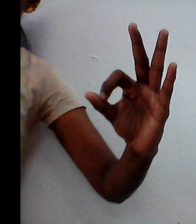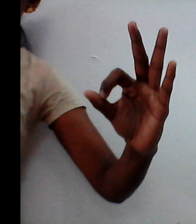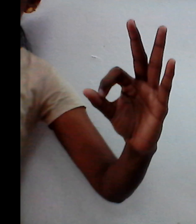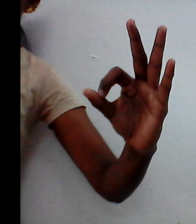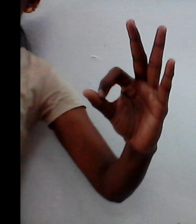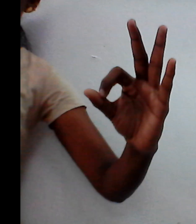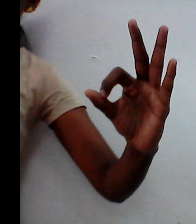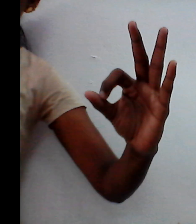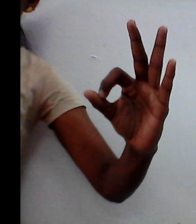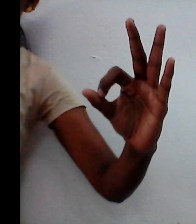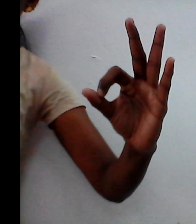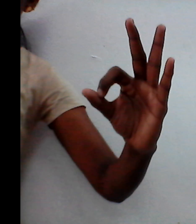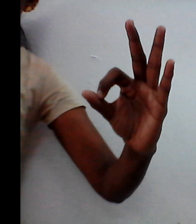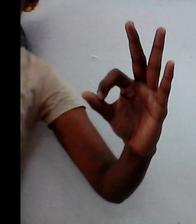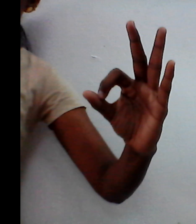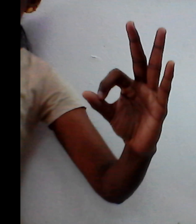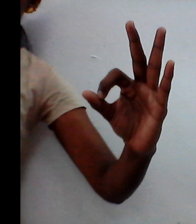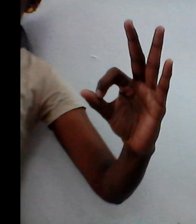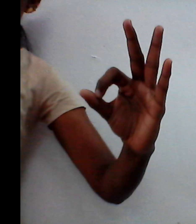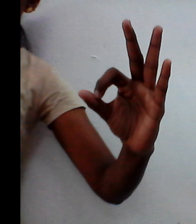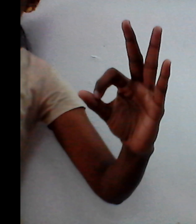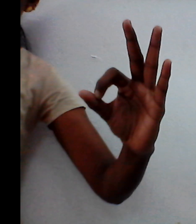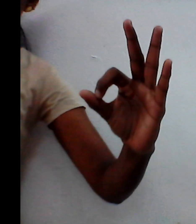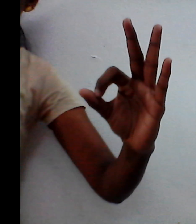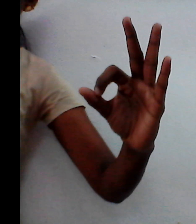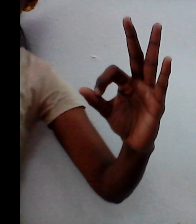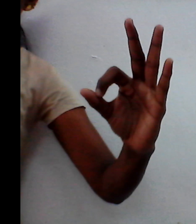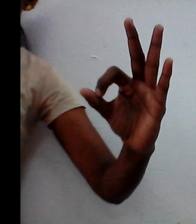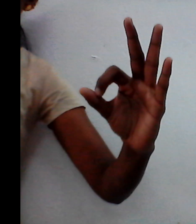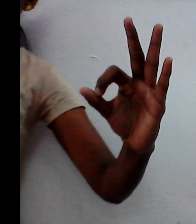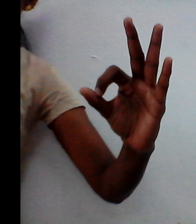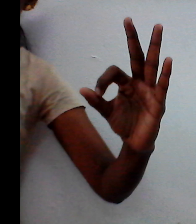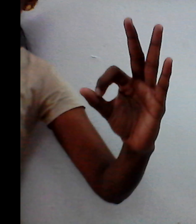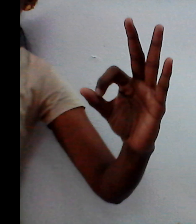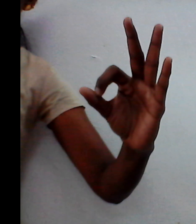ഒ